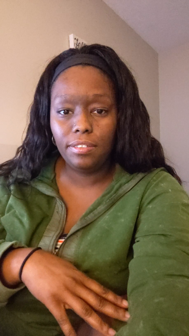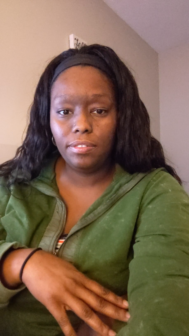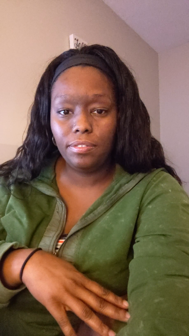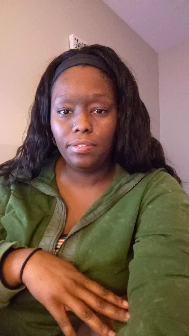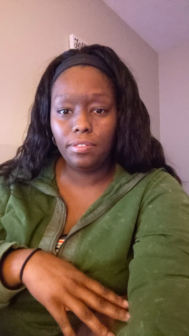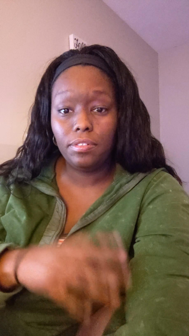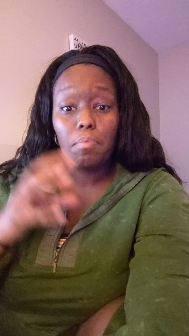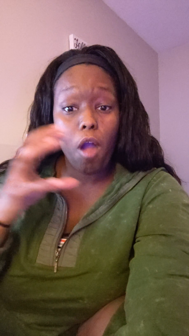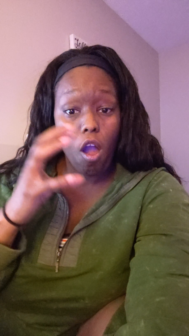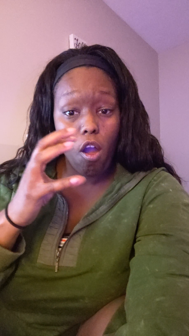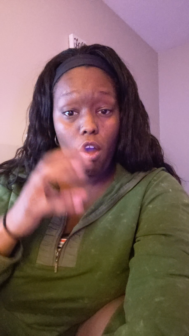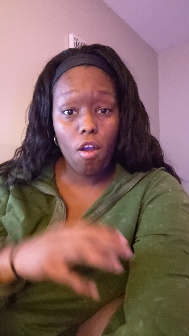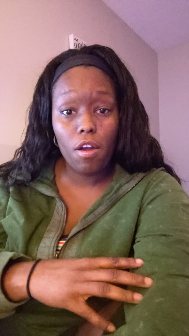ball